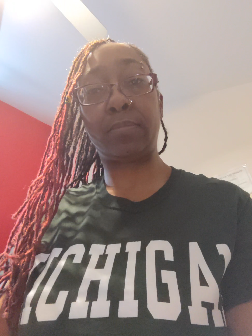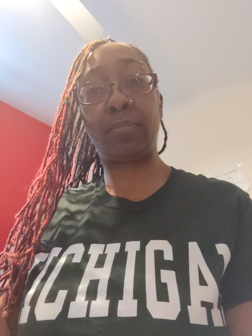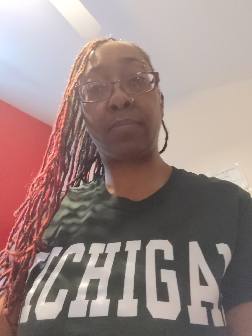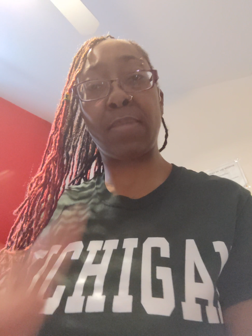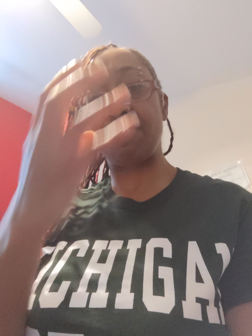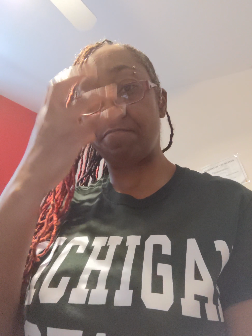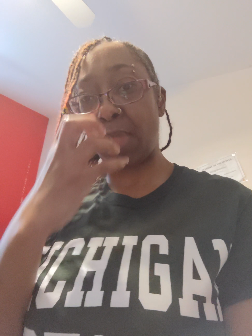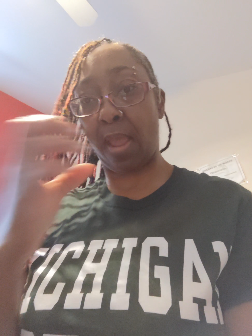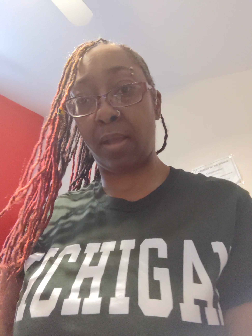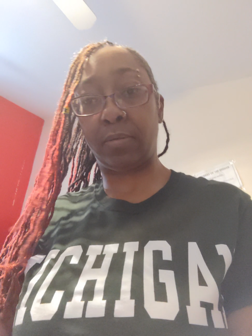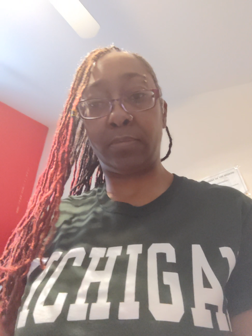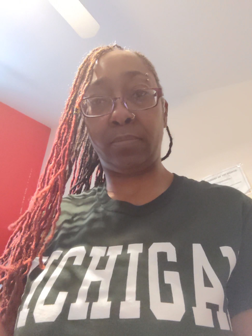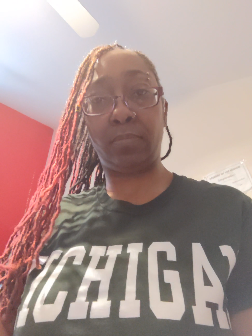mad